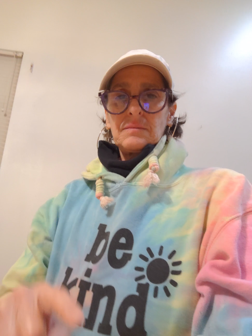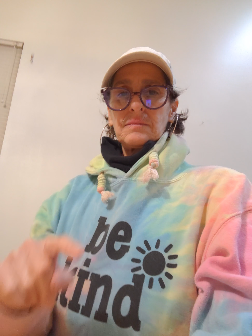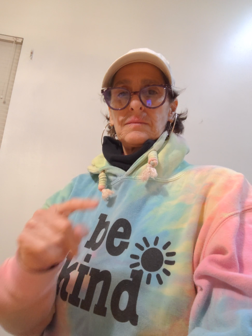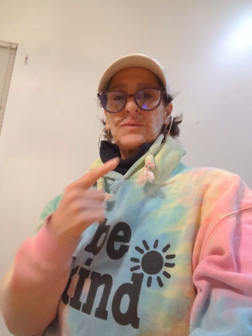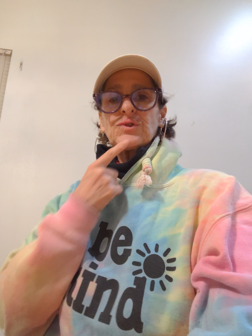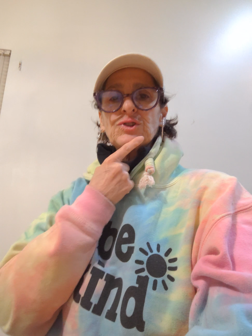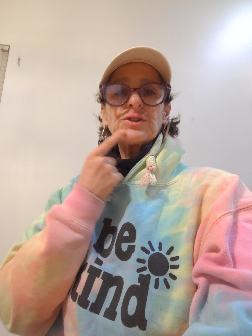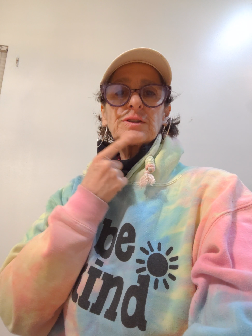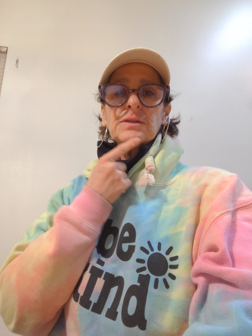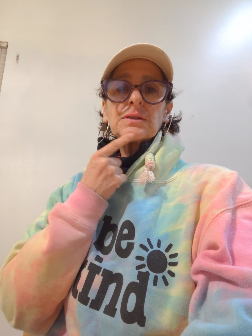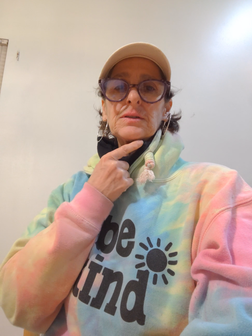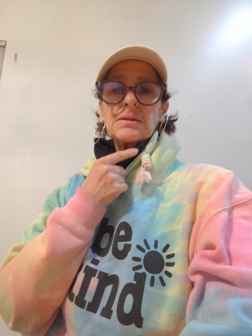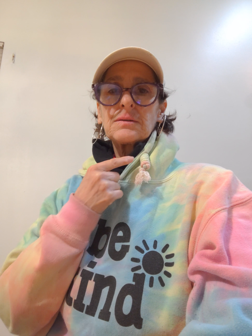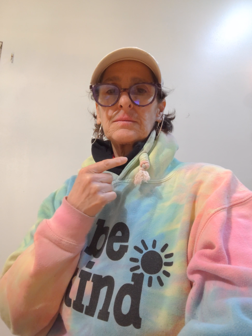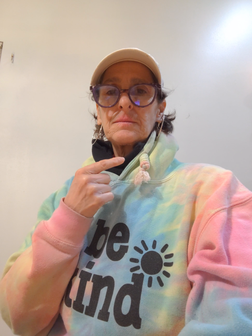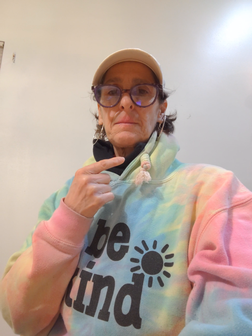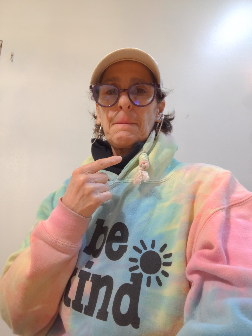chin